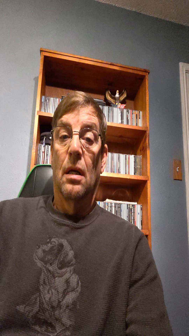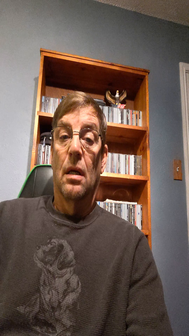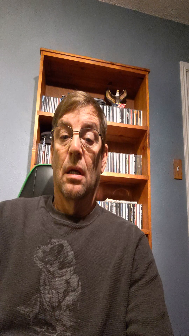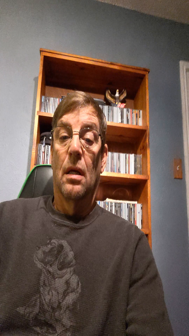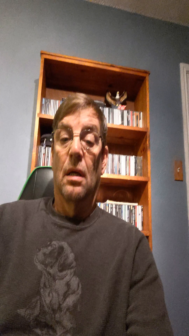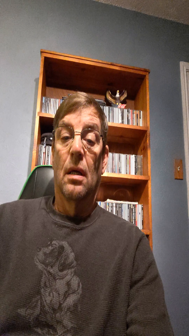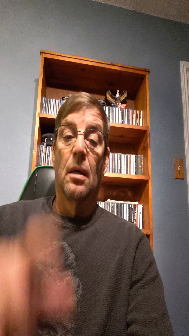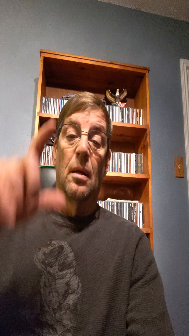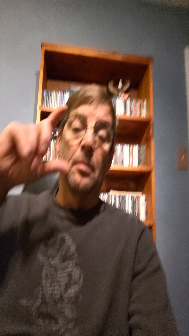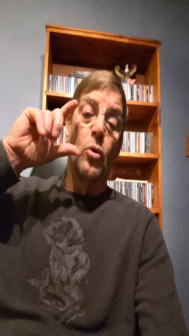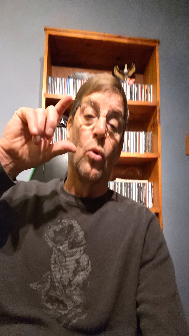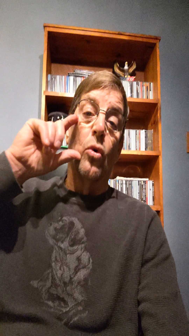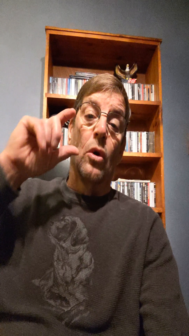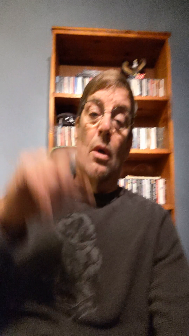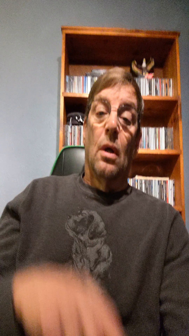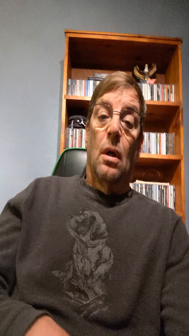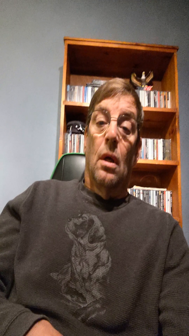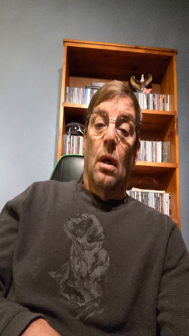moon